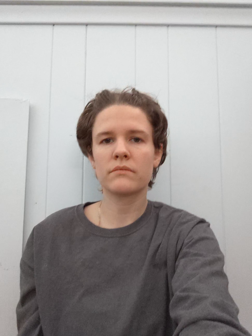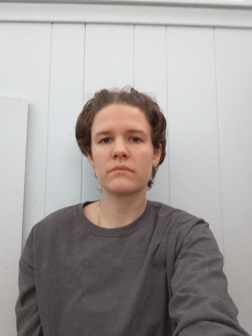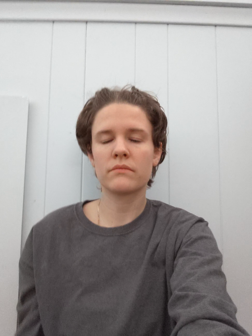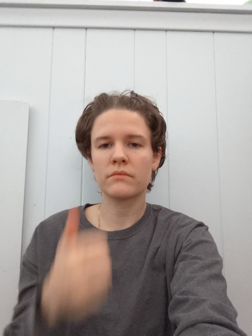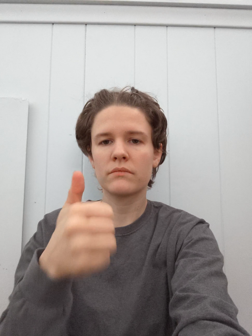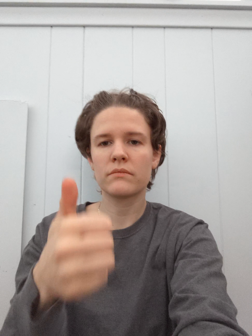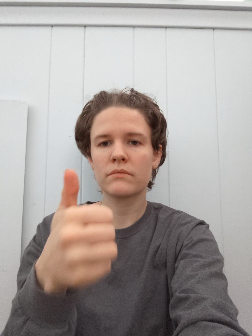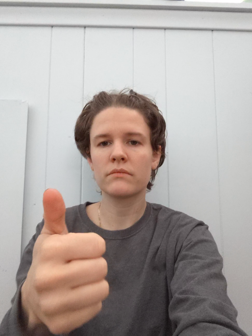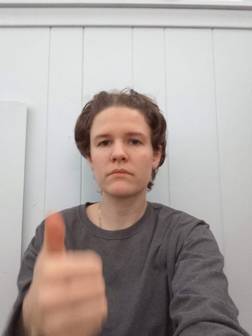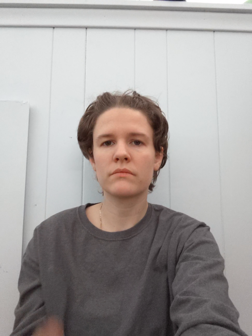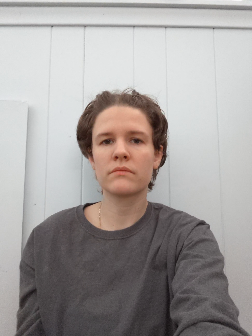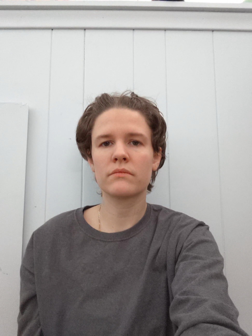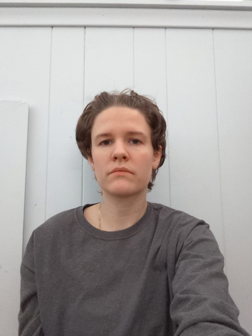yourself